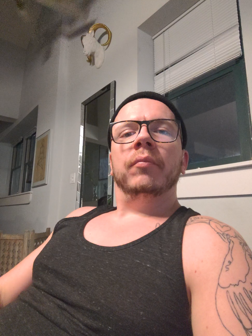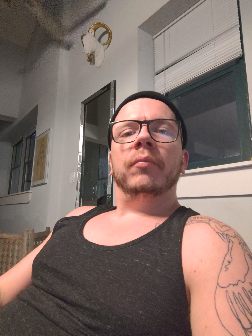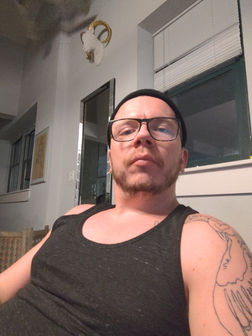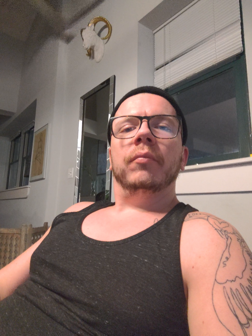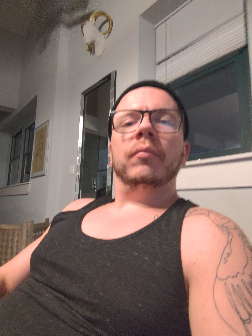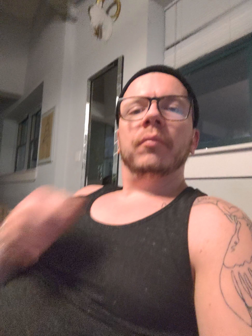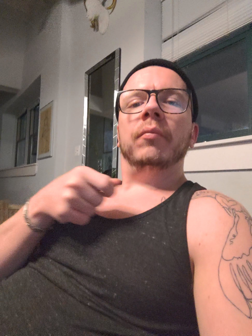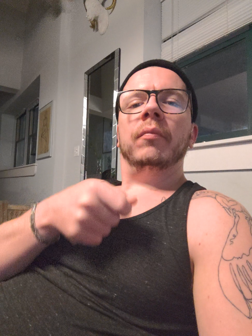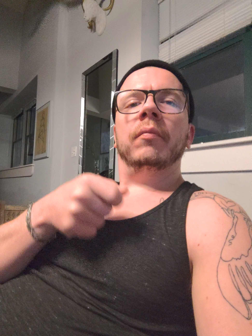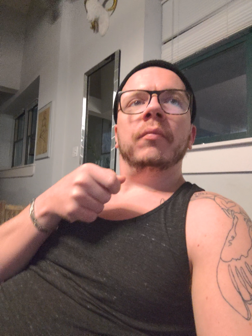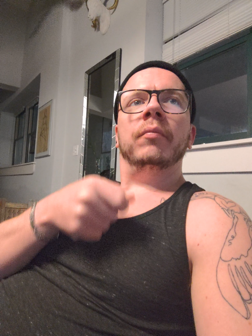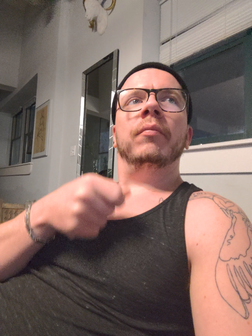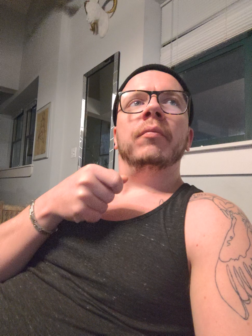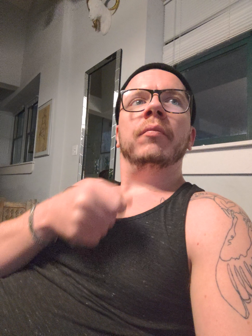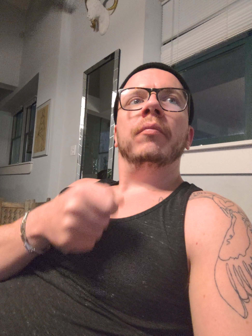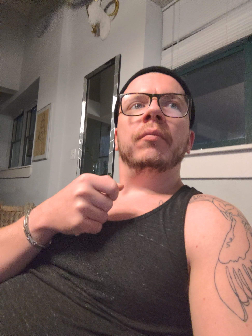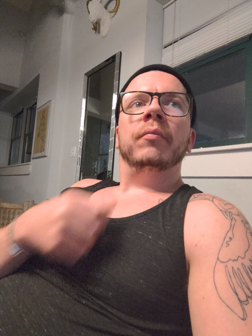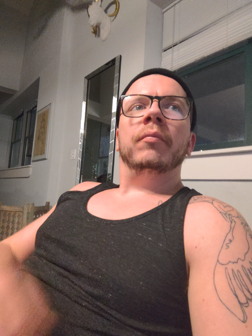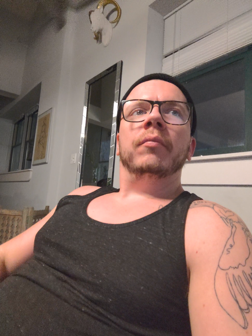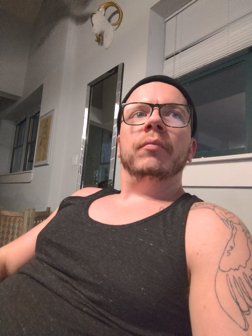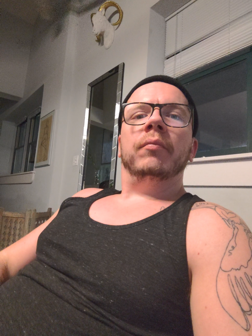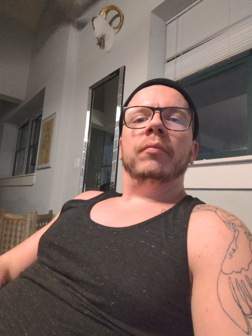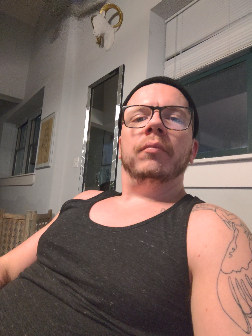vacuum